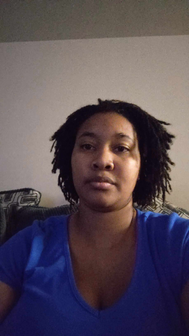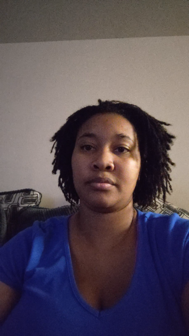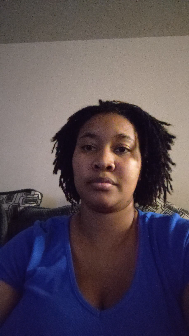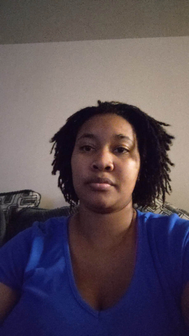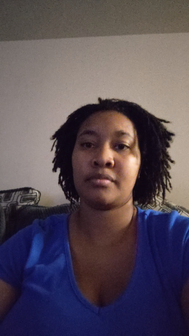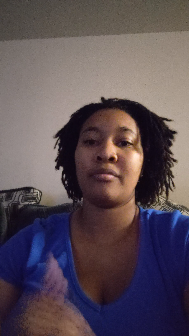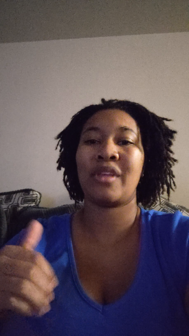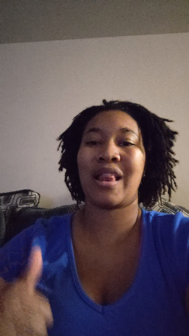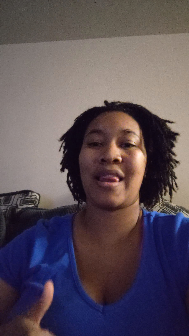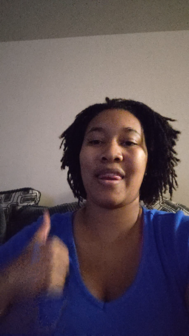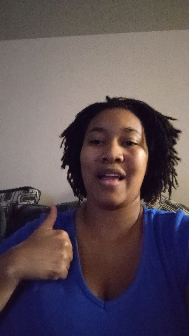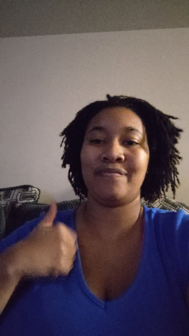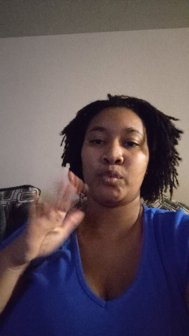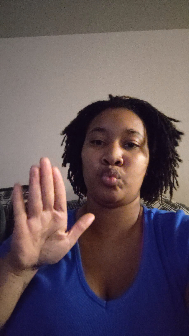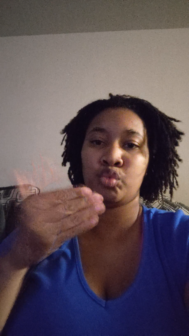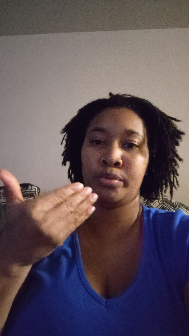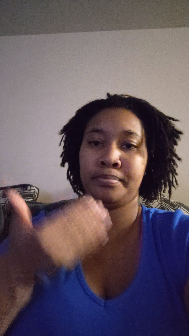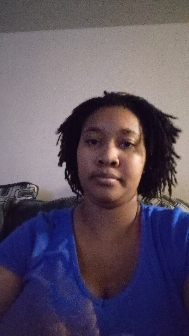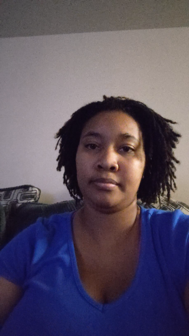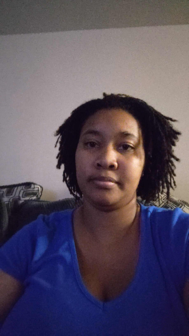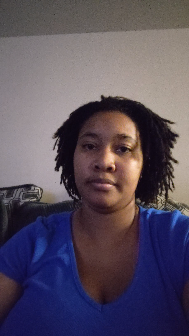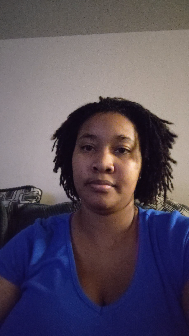living room